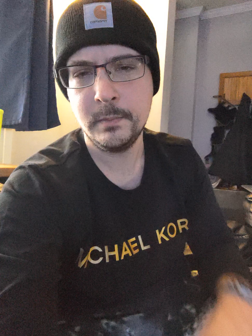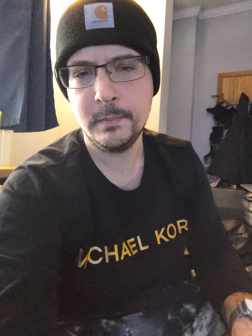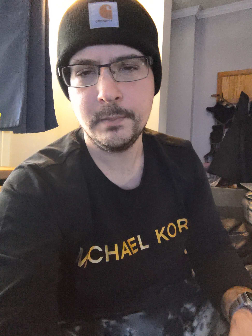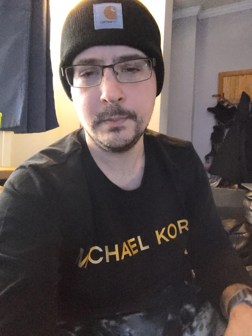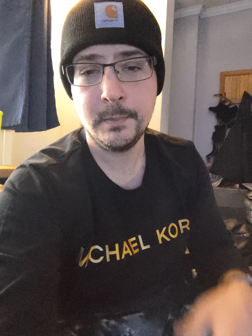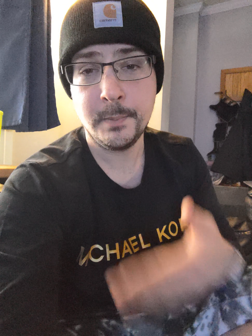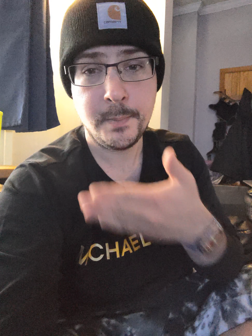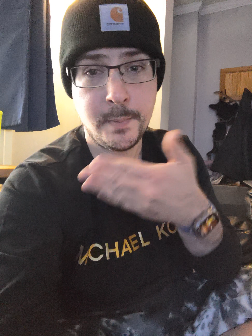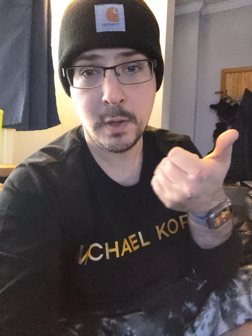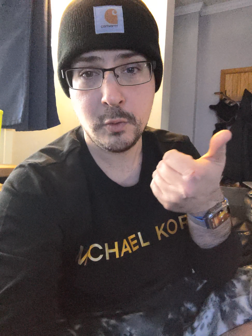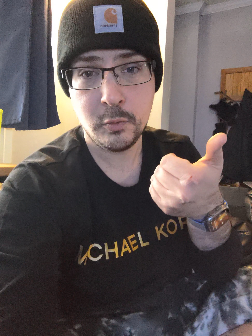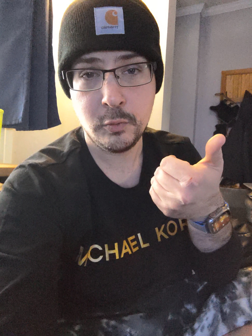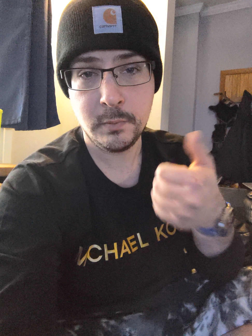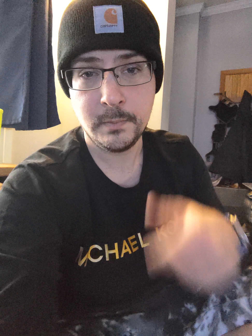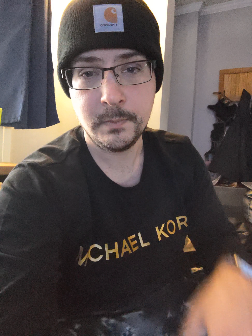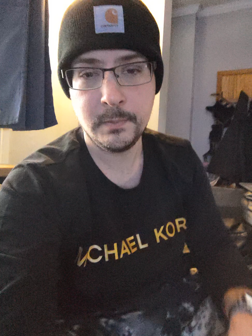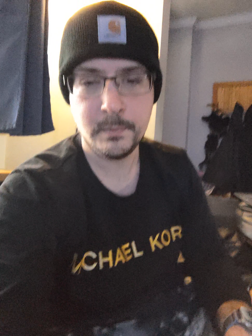better